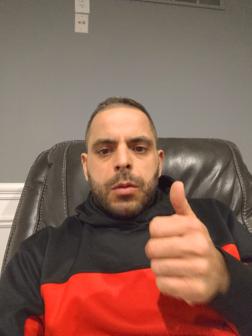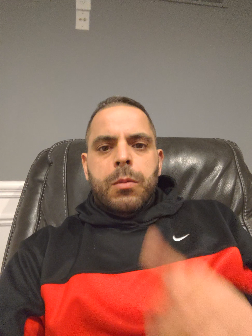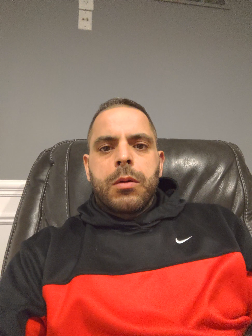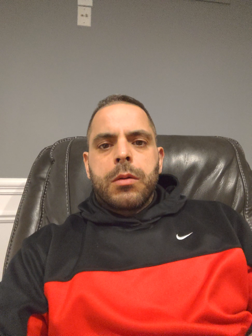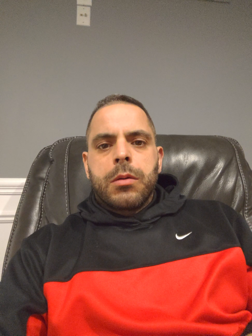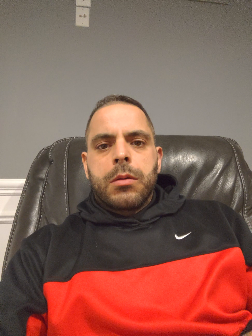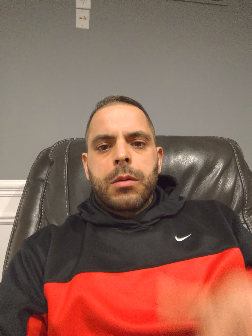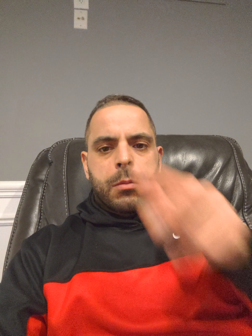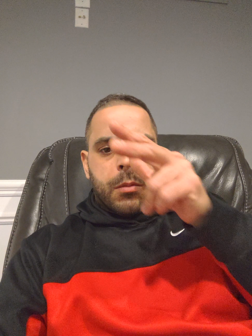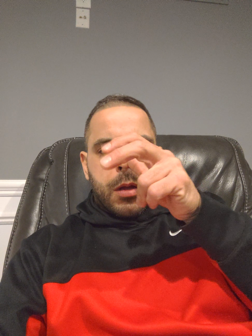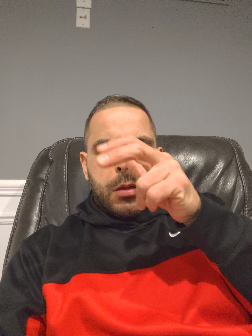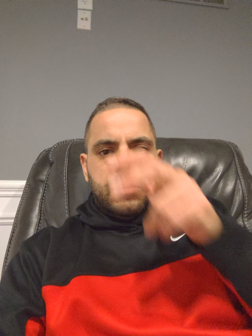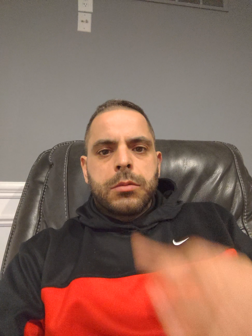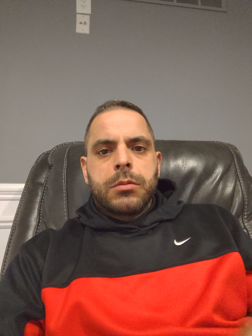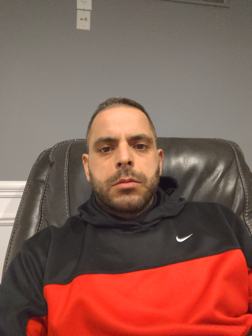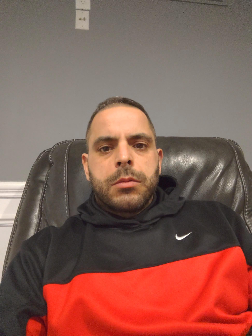bug